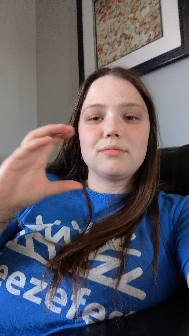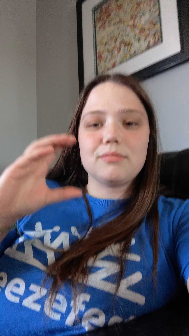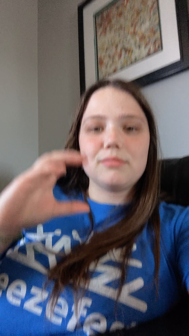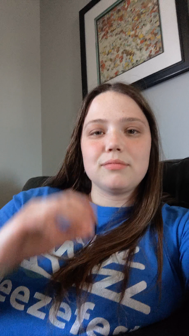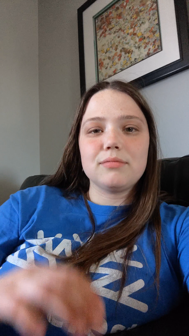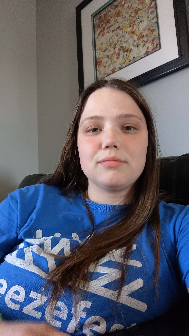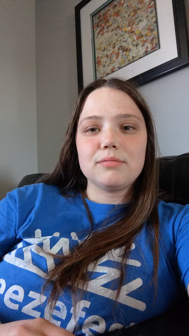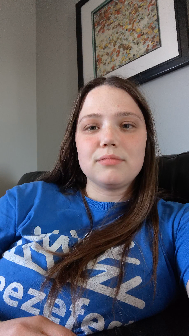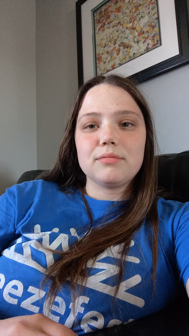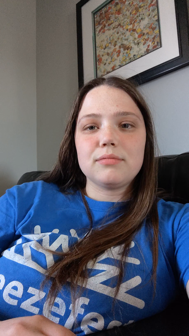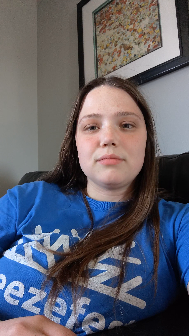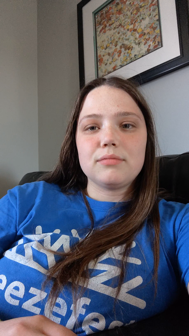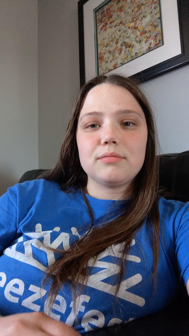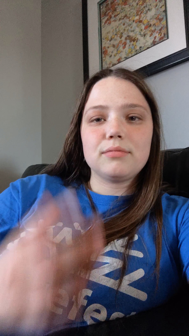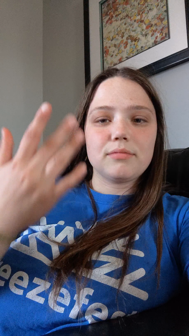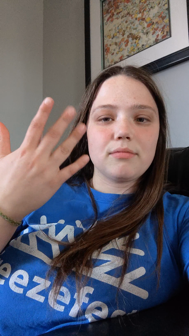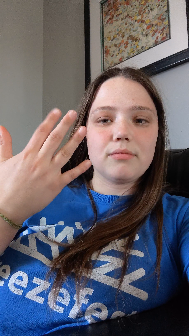hand